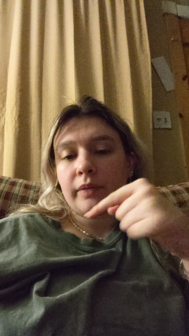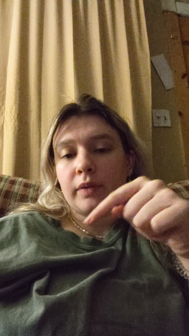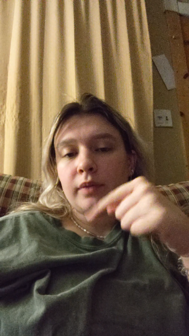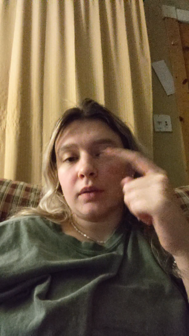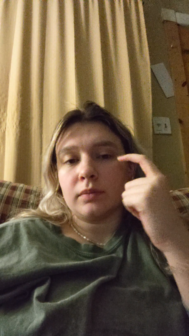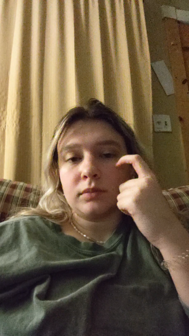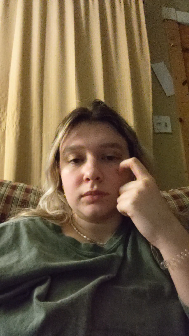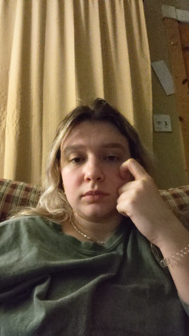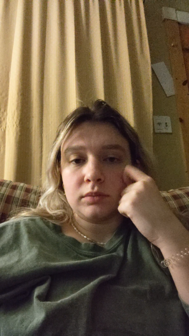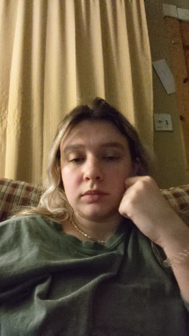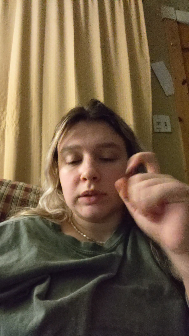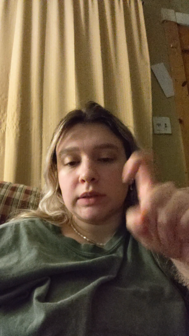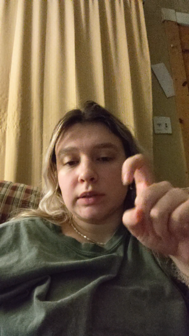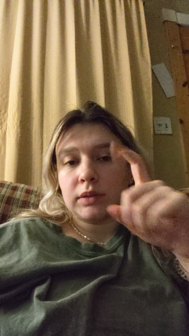need